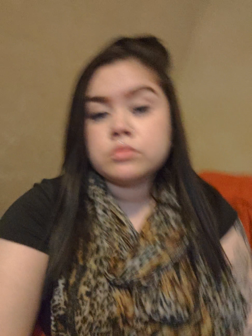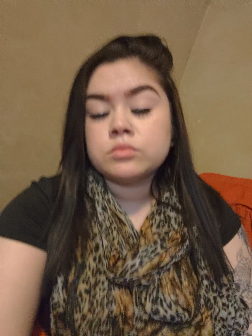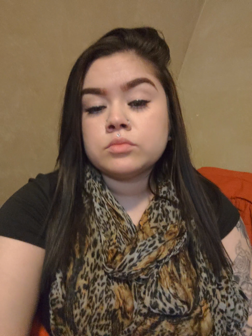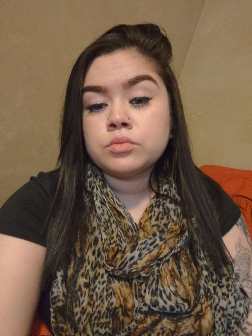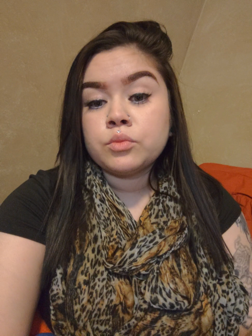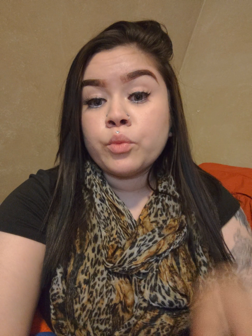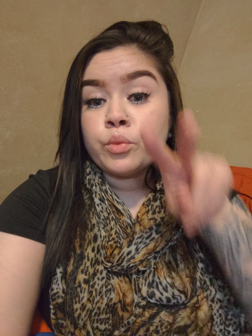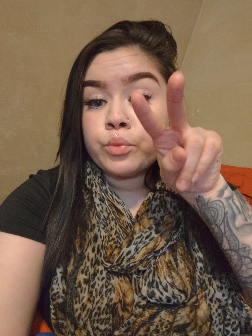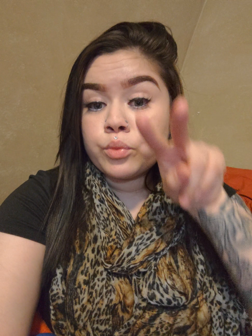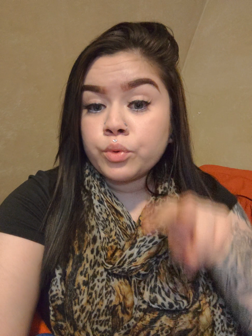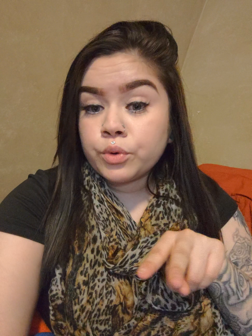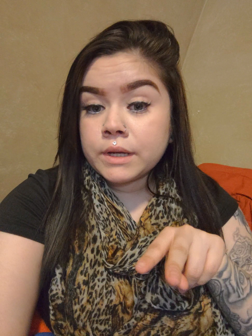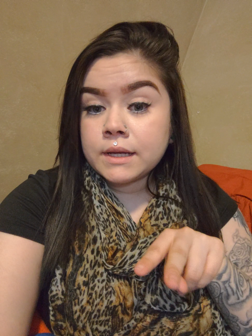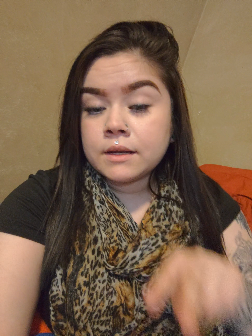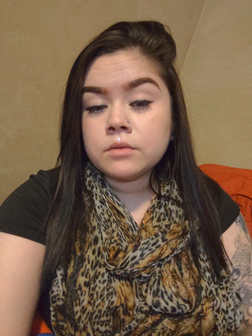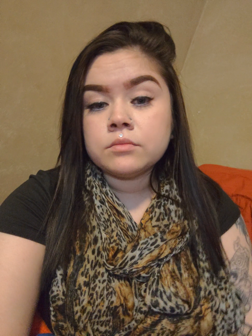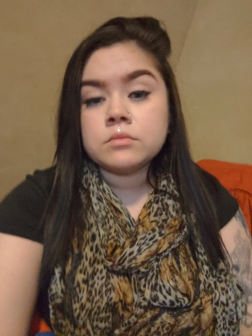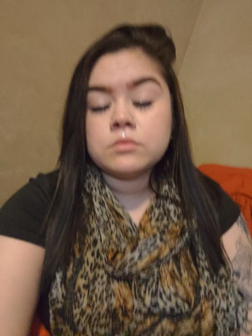read